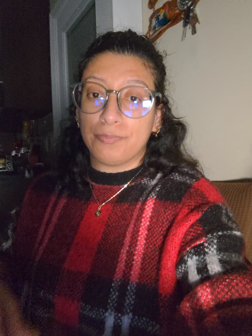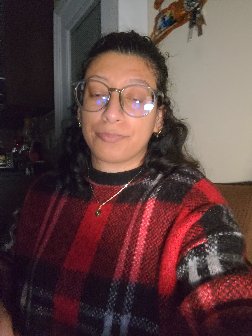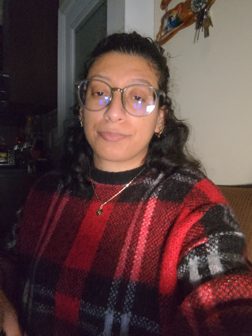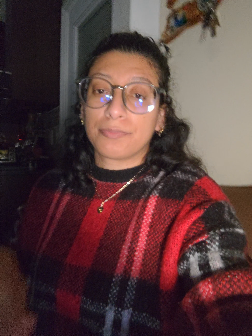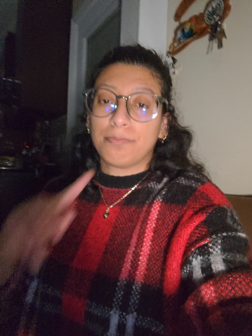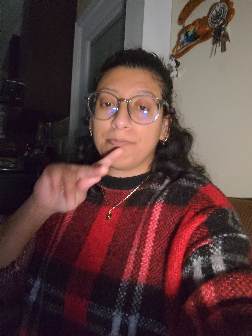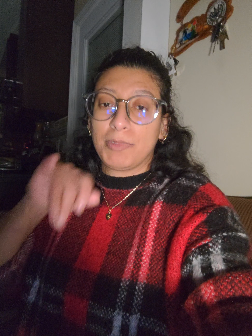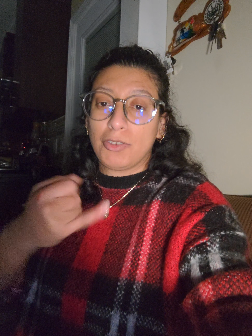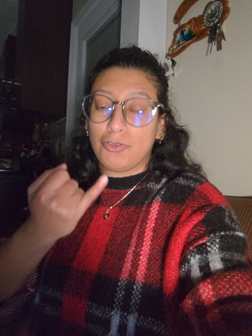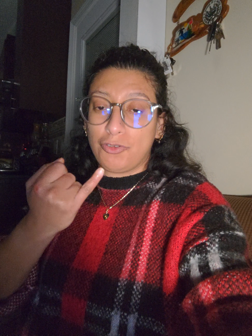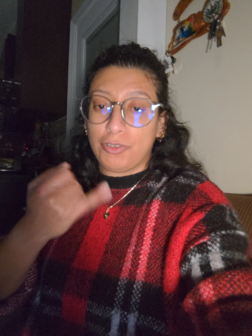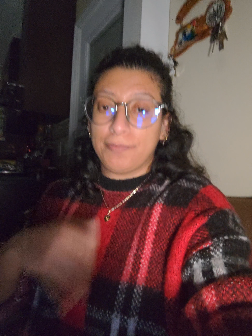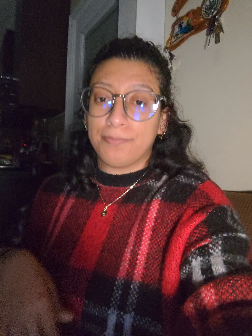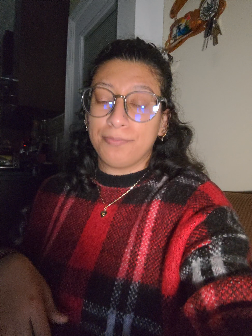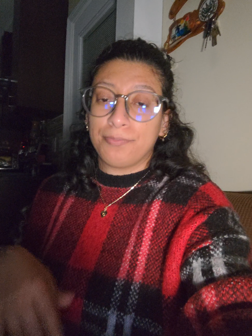pajamas